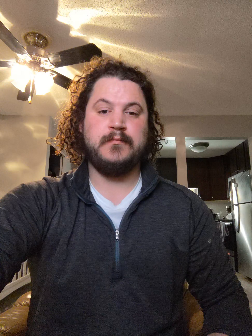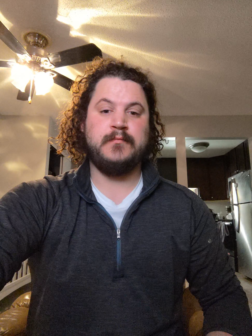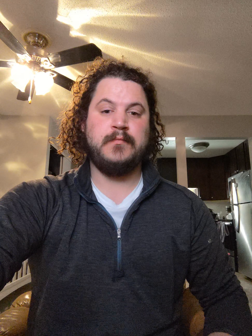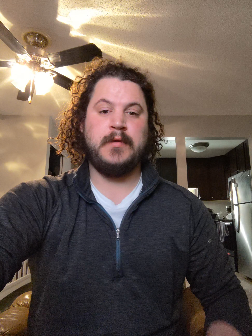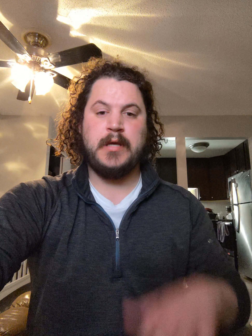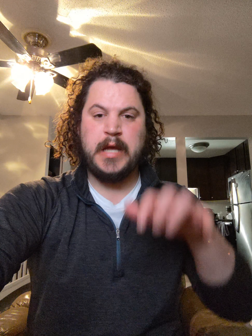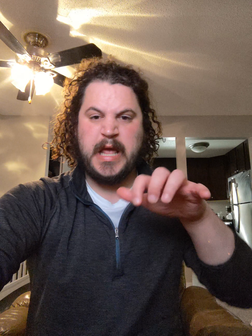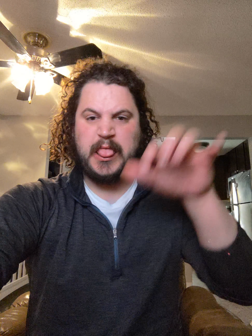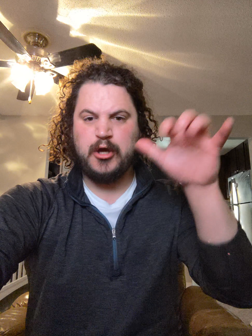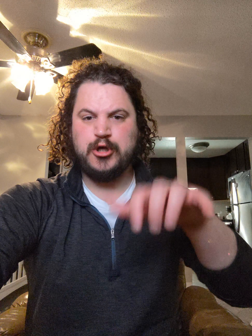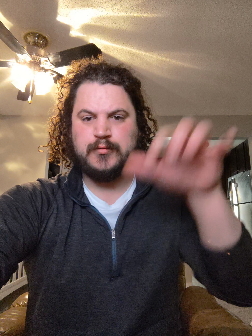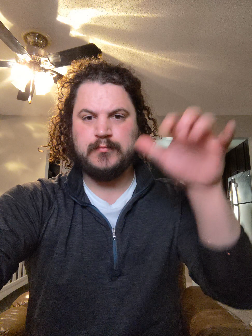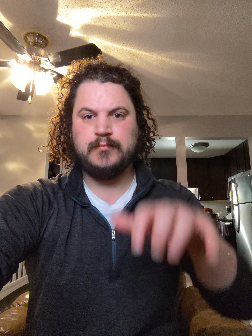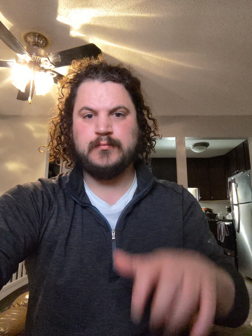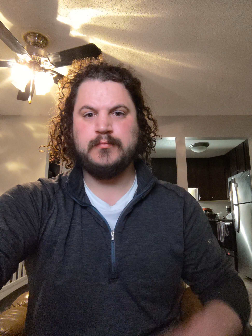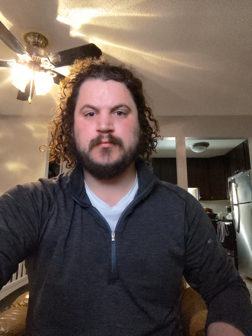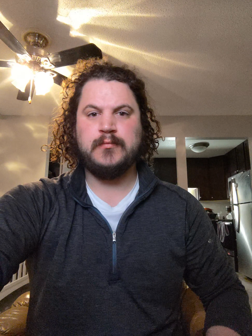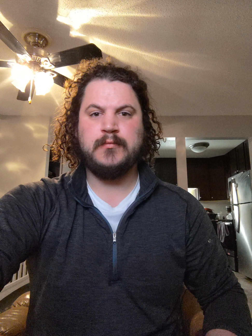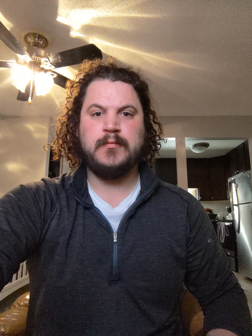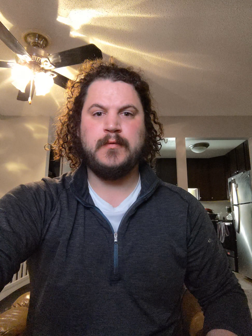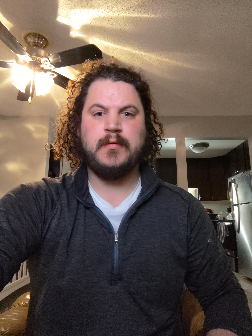alligator